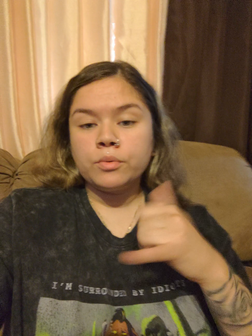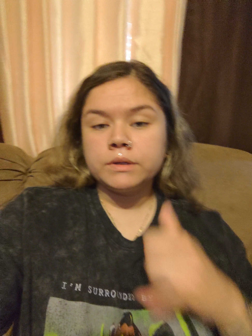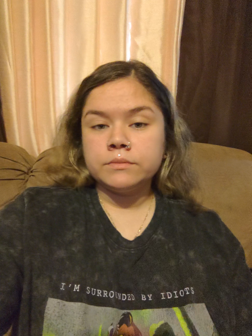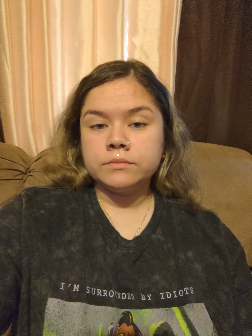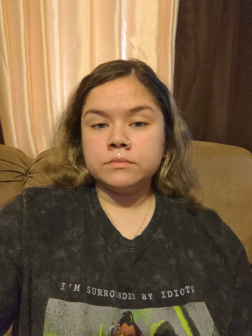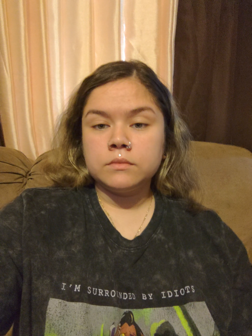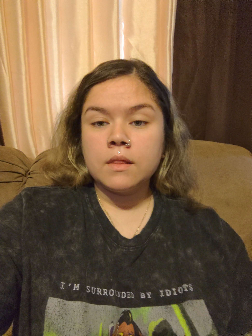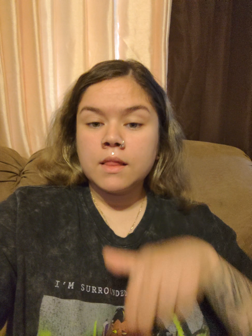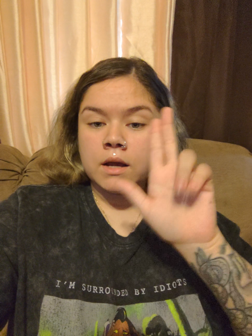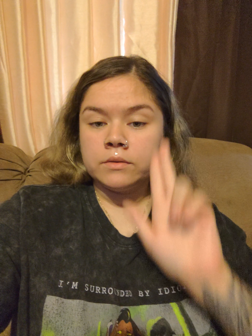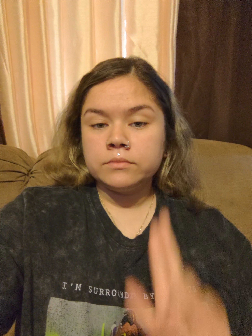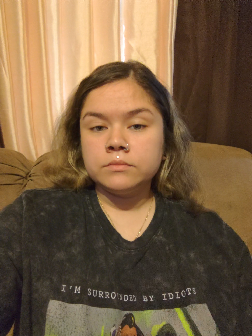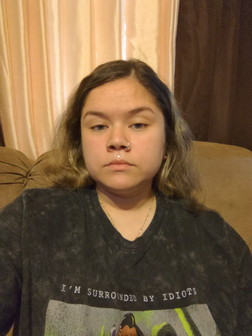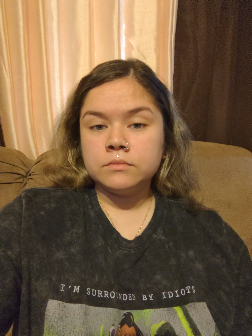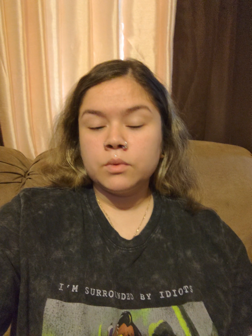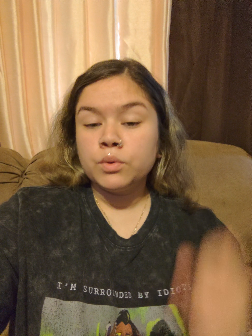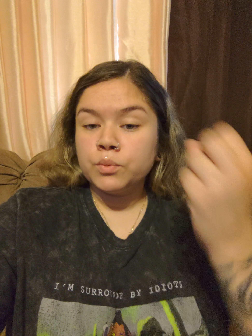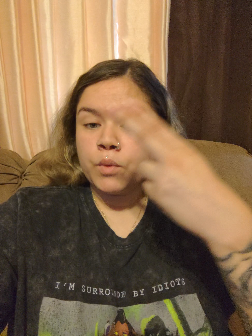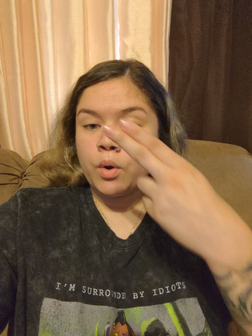lick